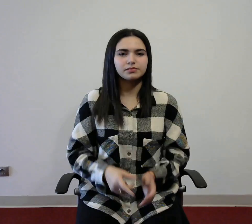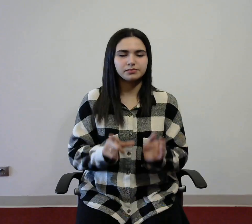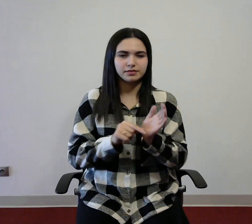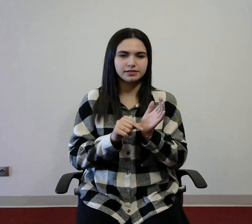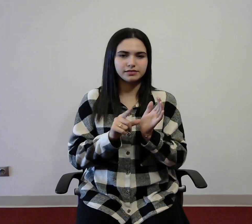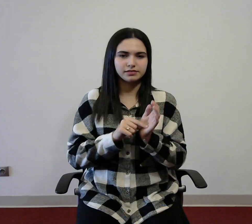pensiya